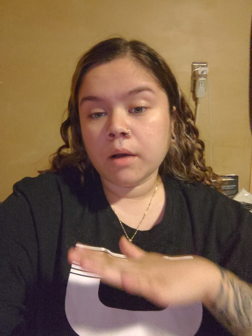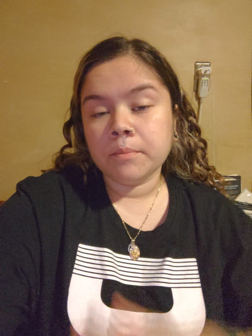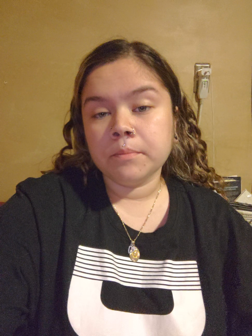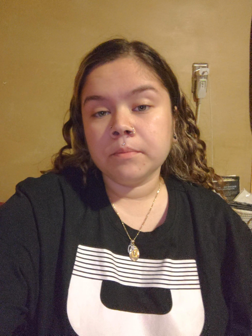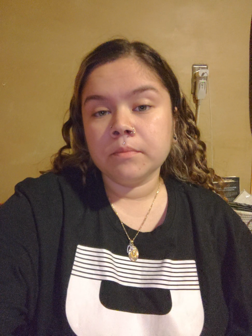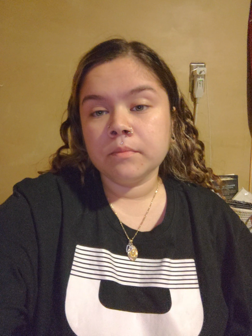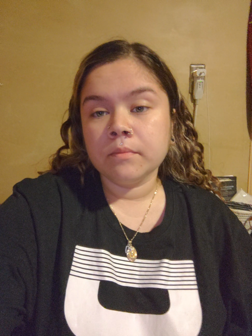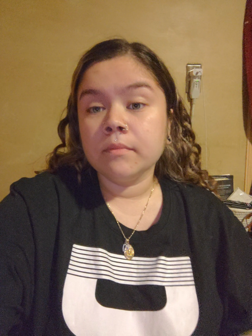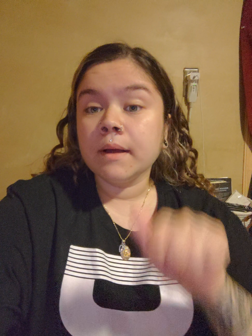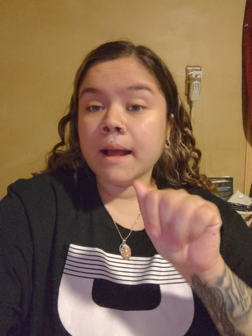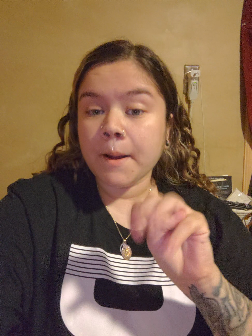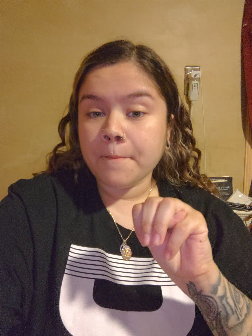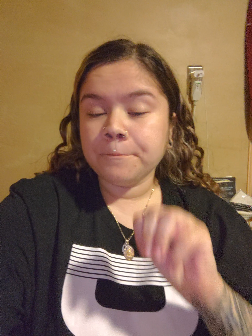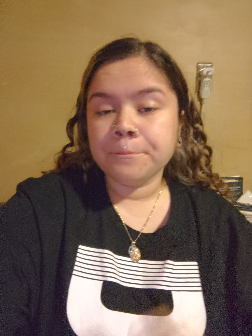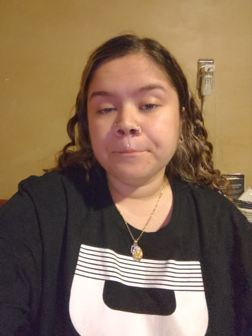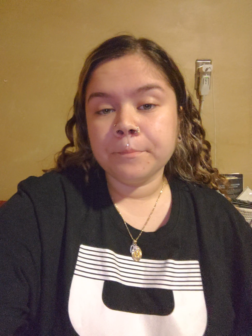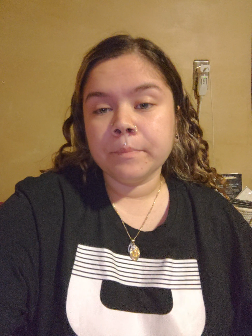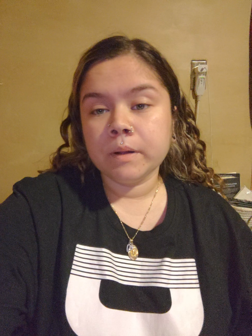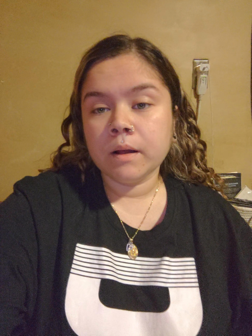am